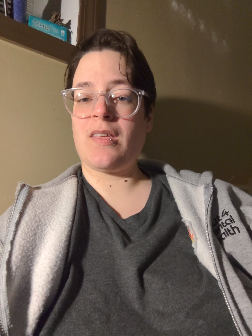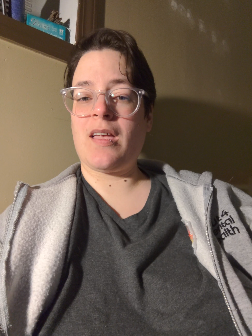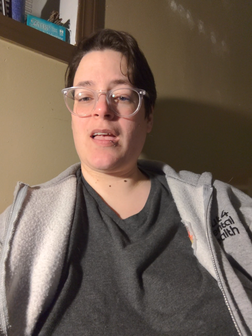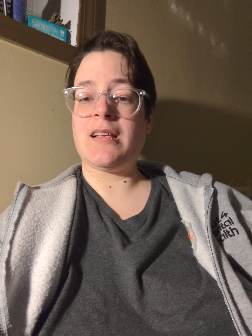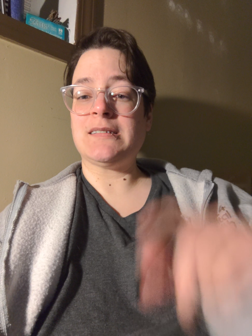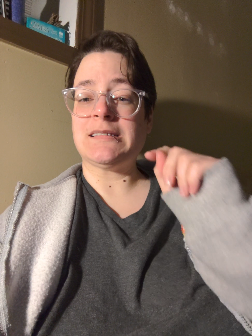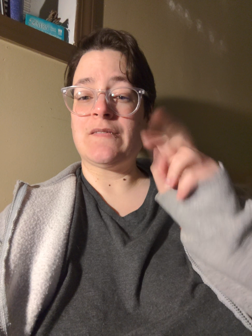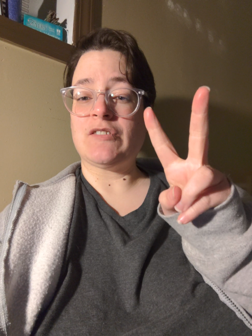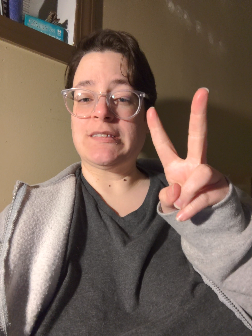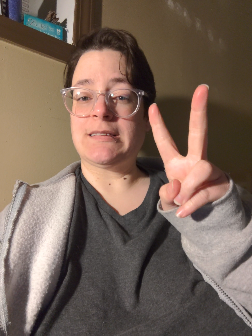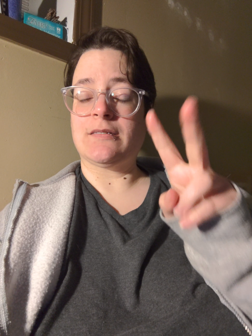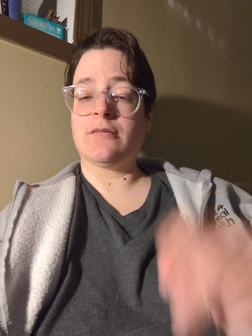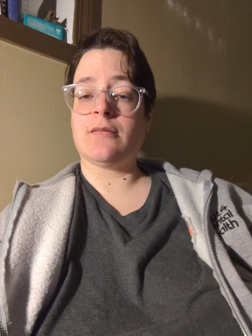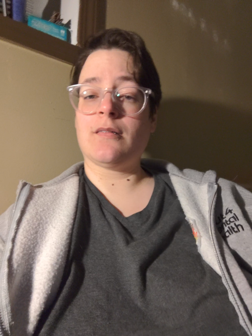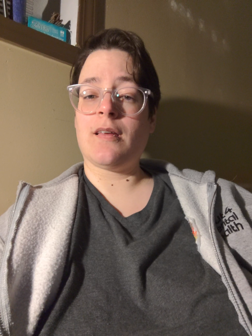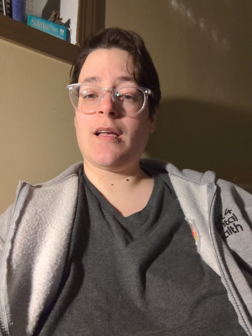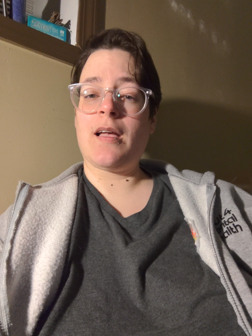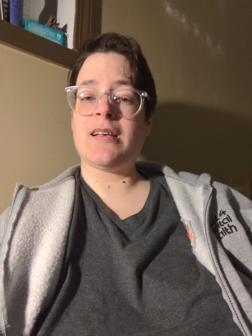TV